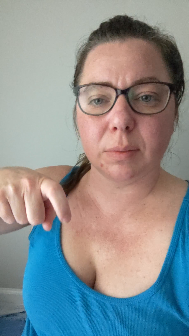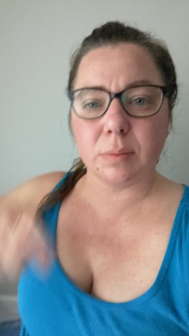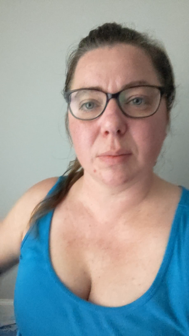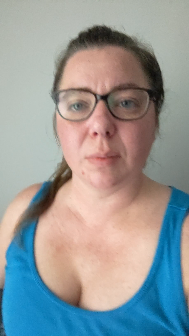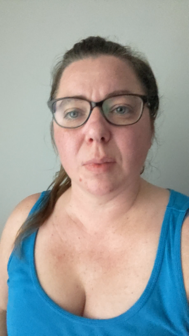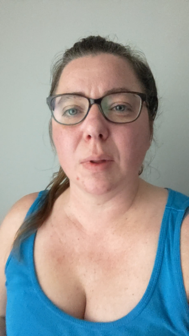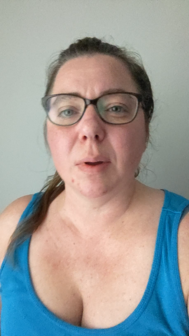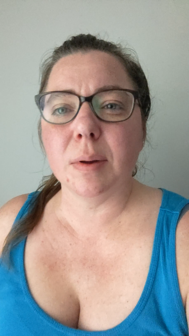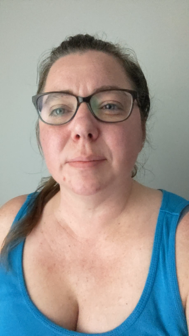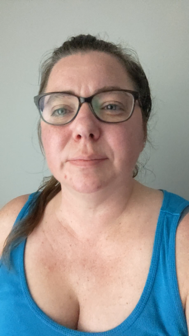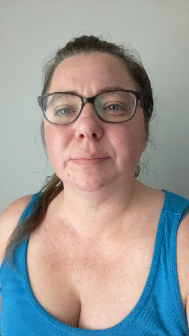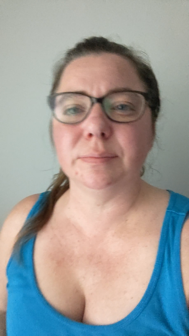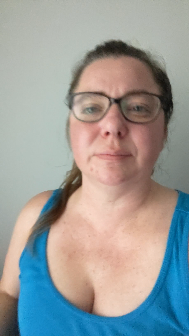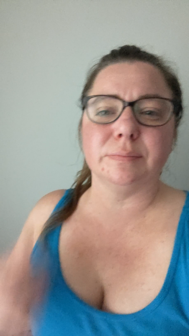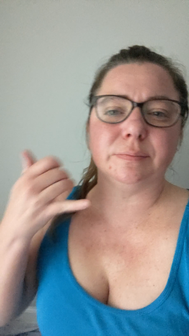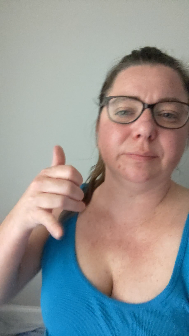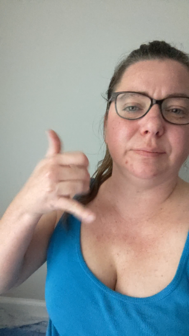play